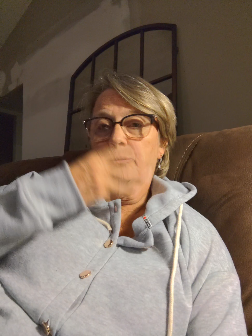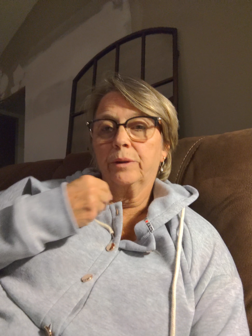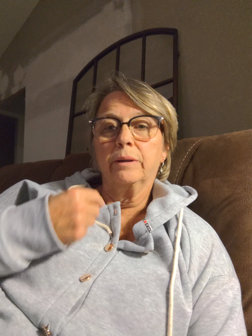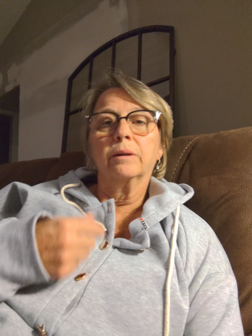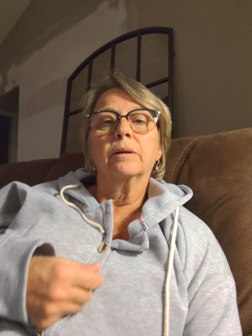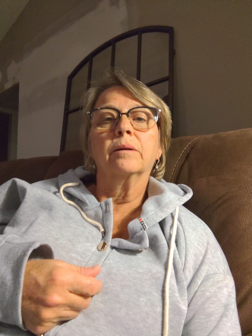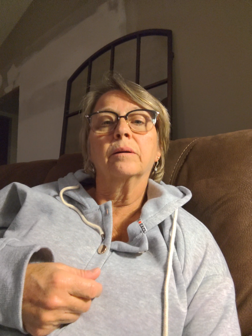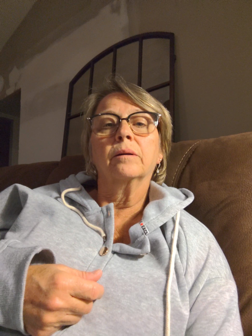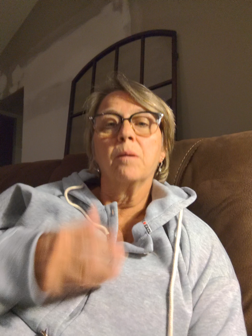pretty